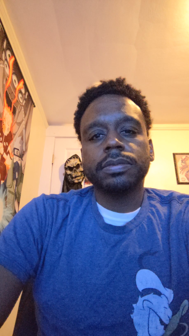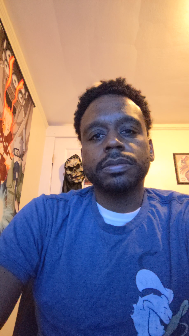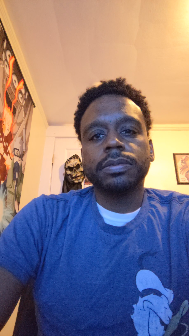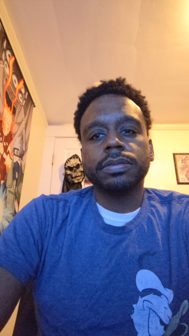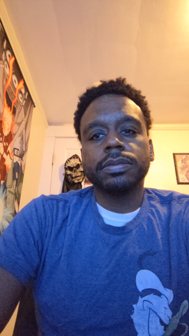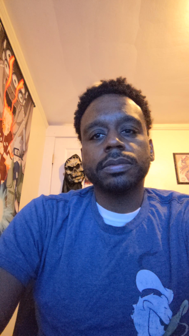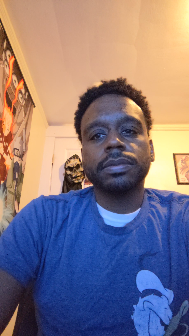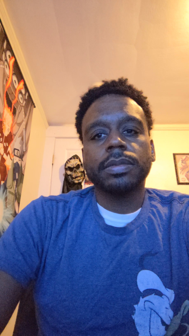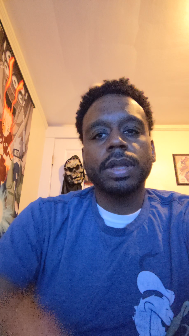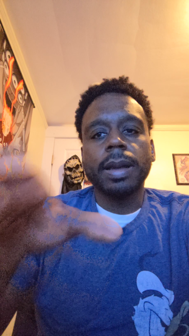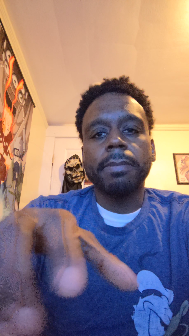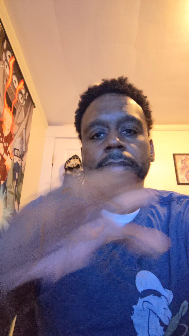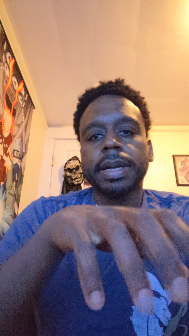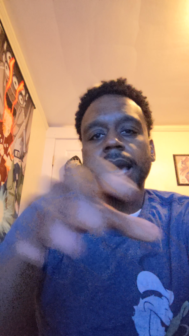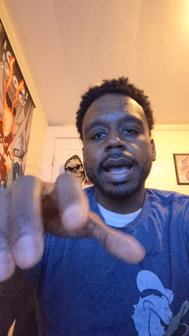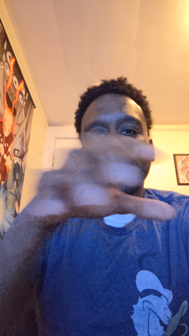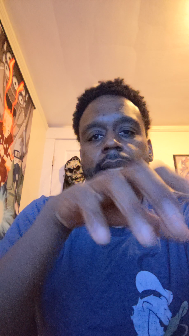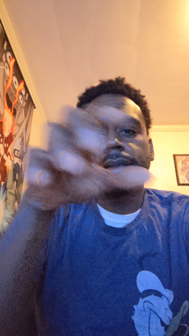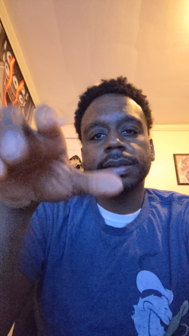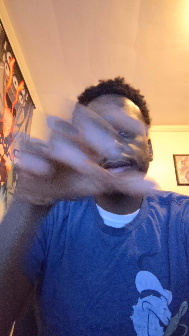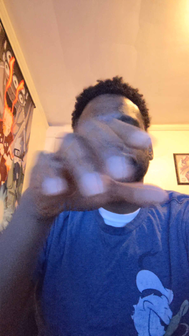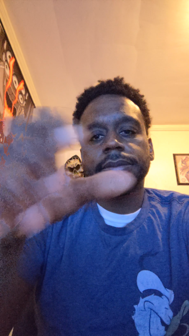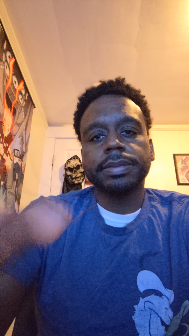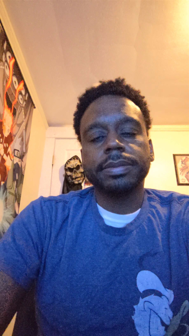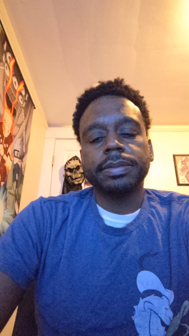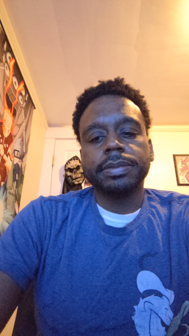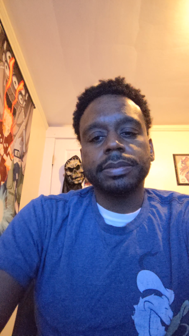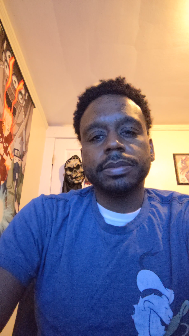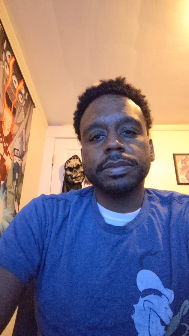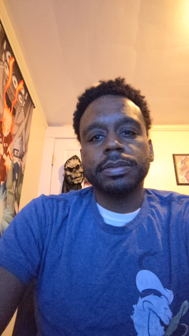block